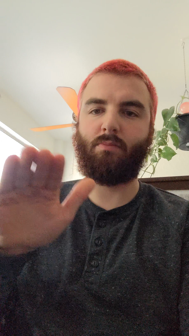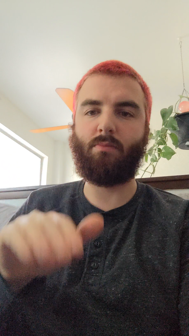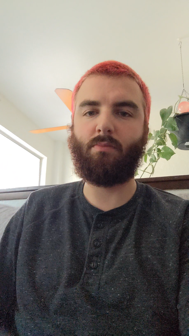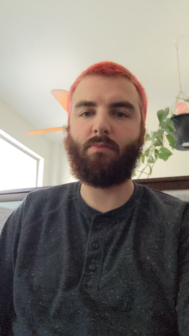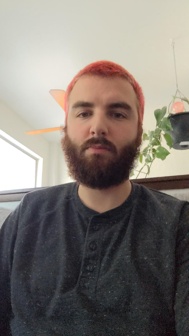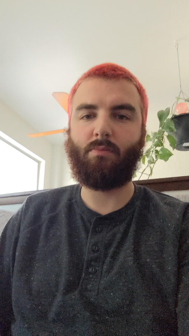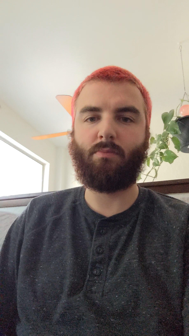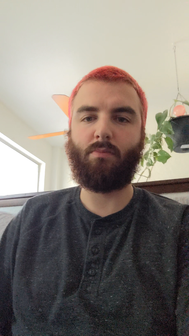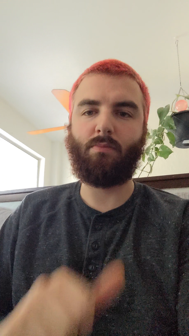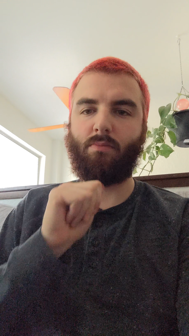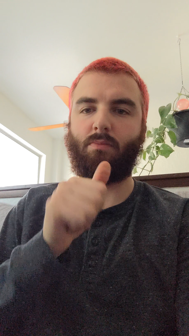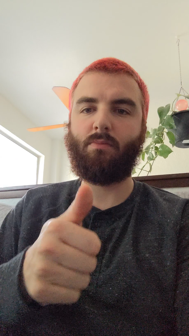don't